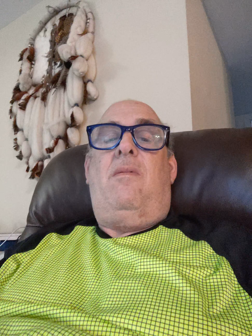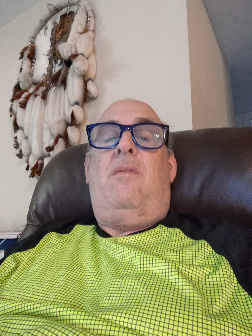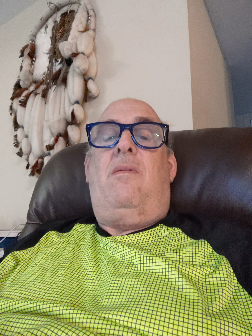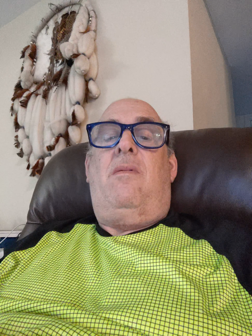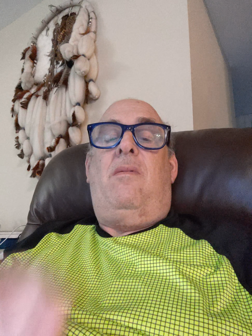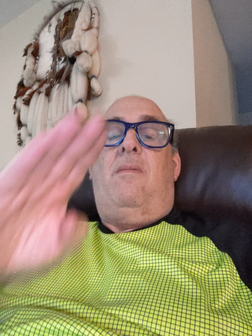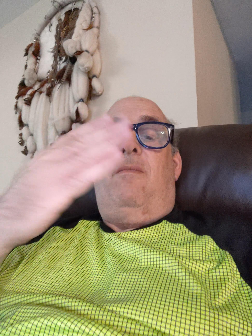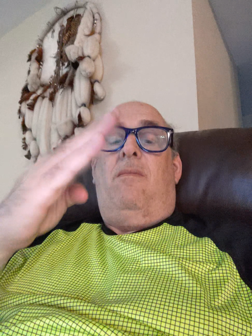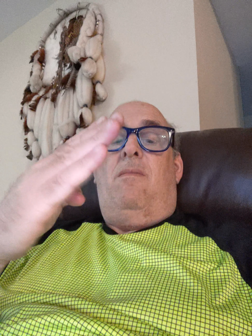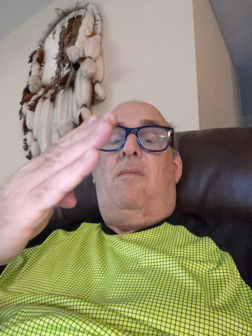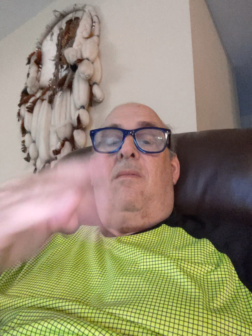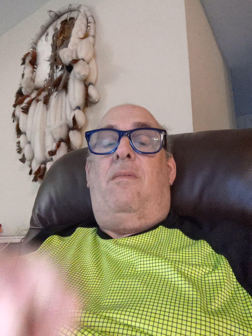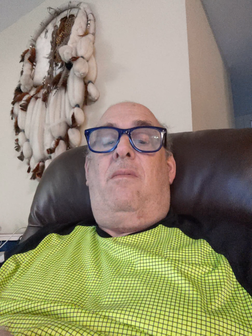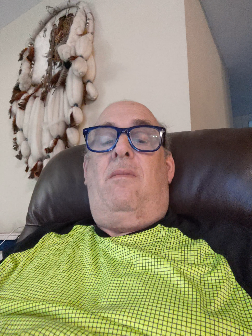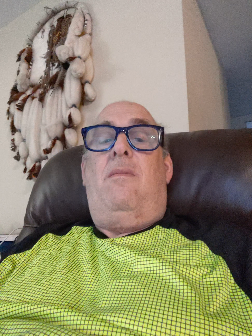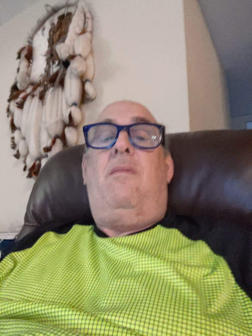blue